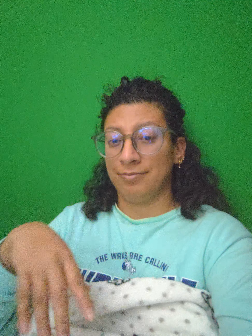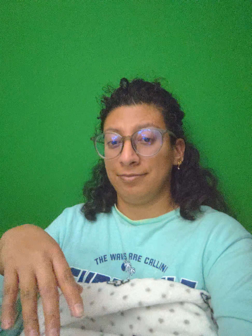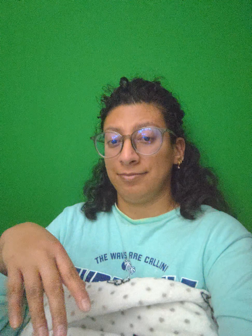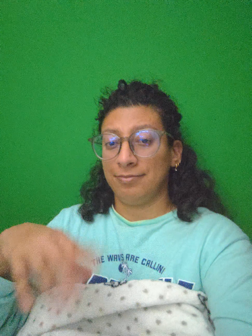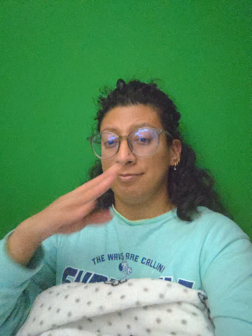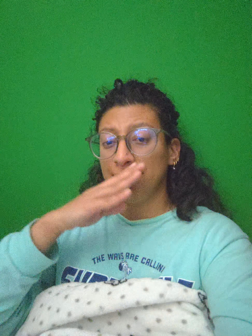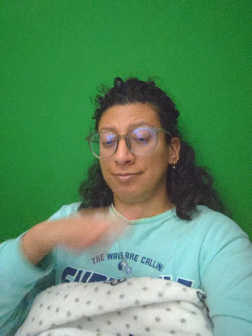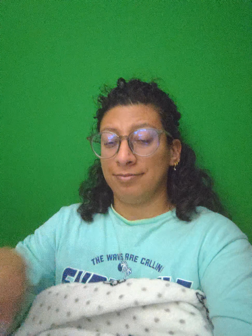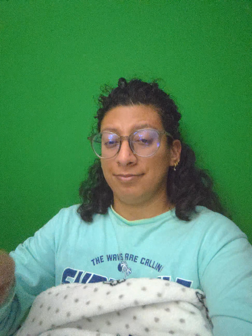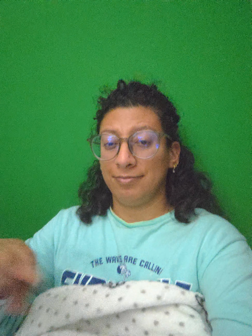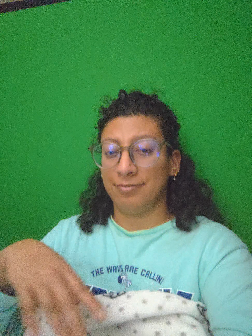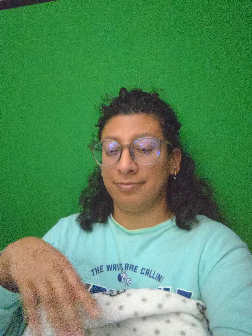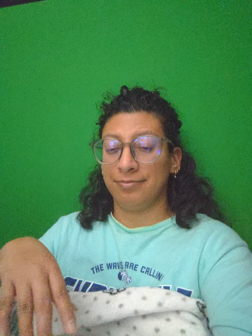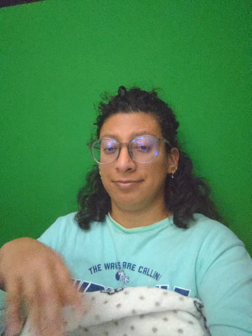quiet